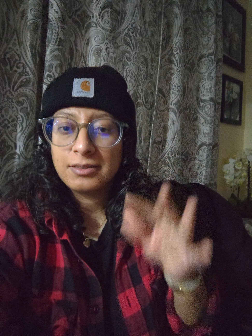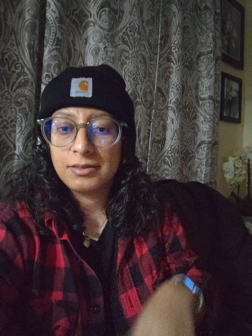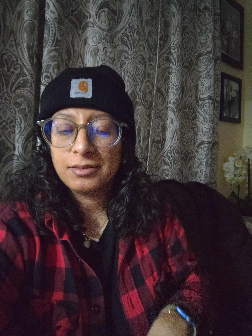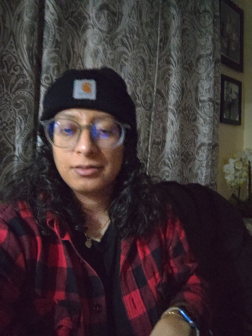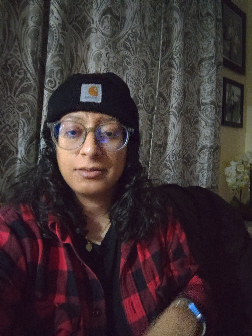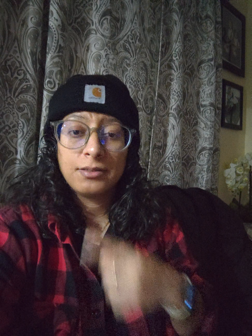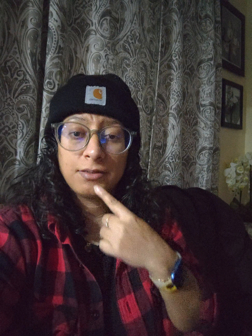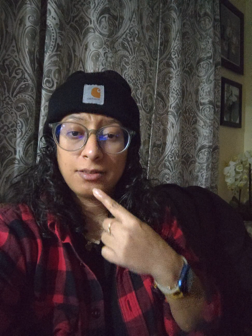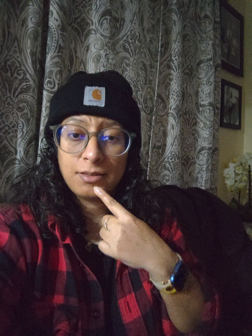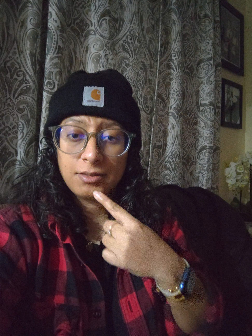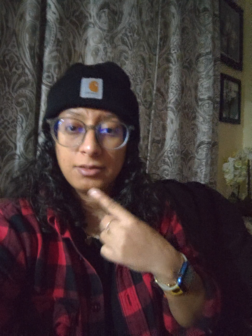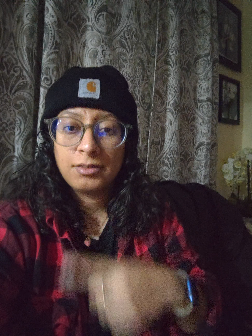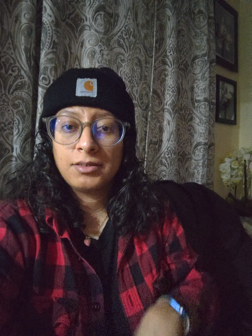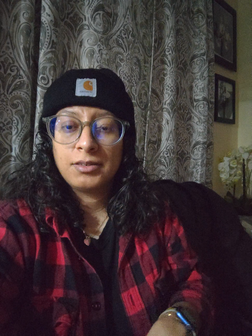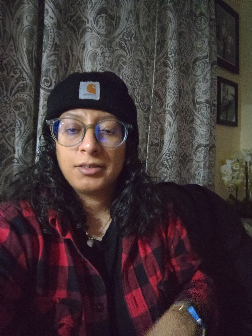say